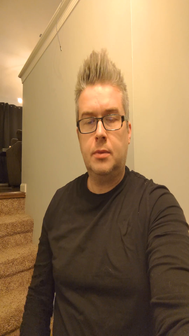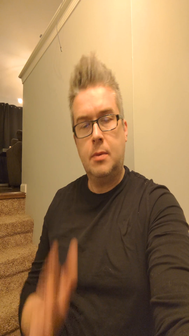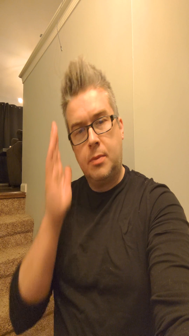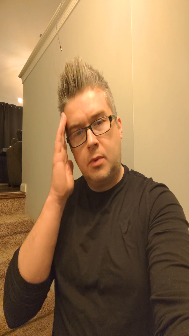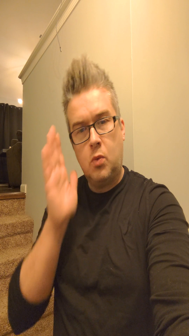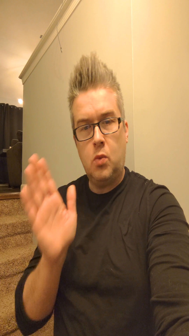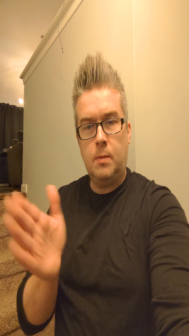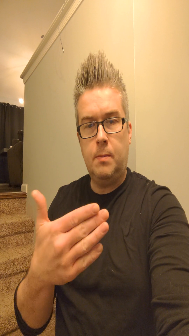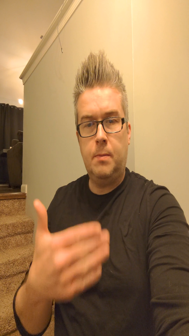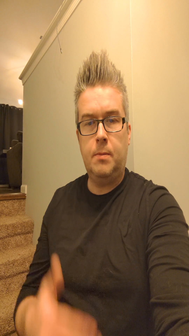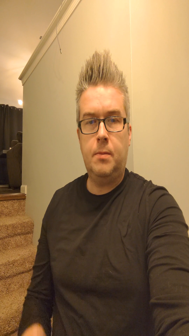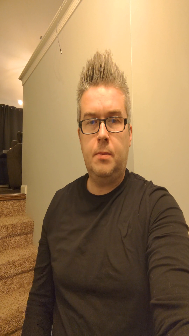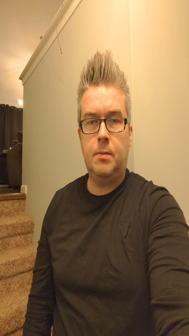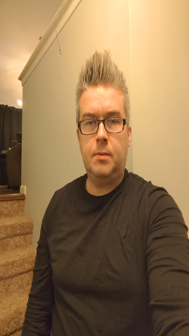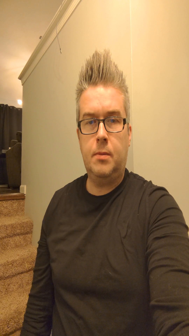bedroom